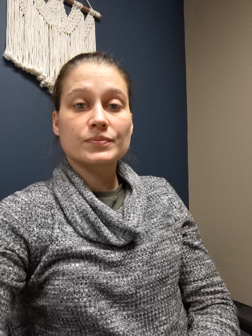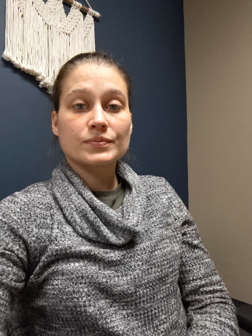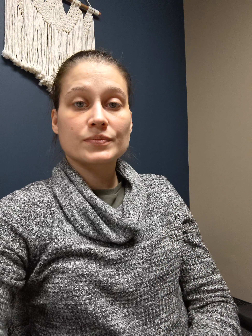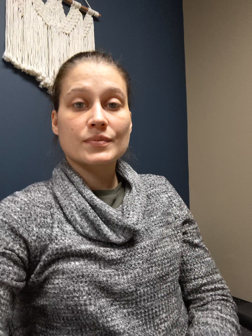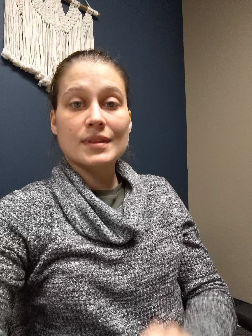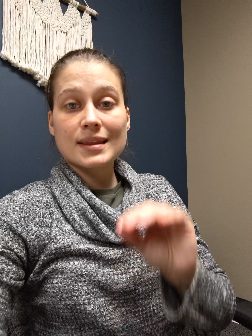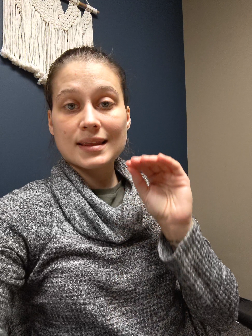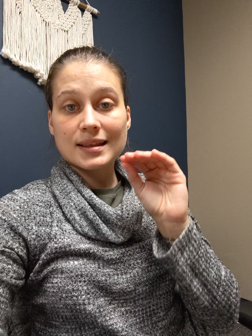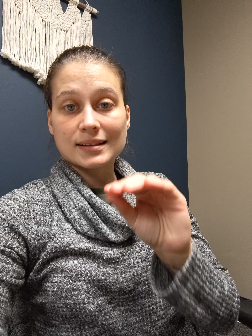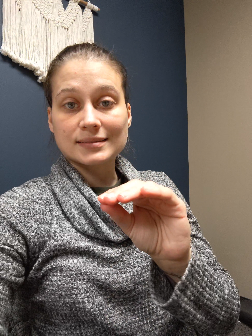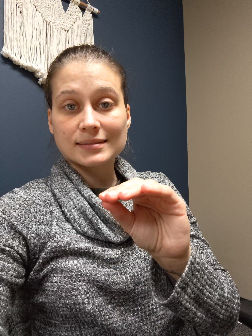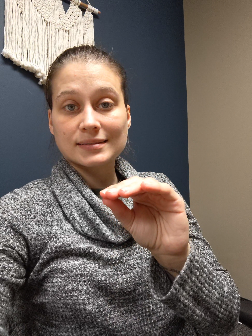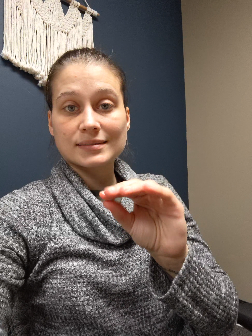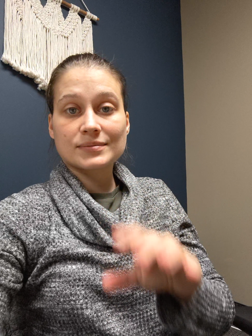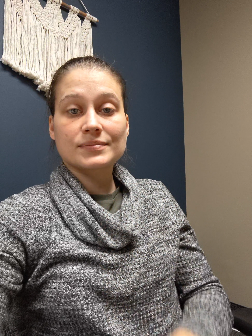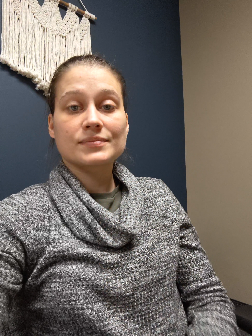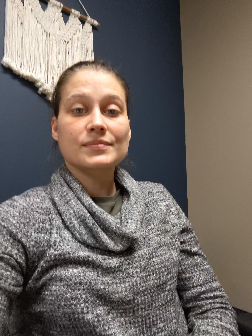kiss